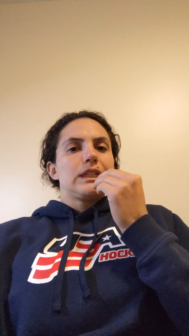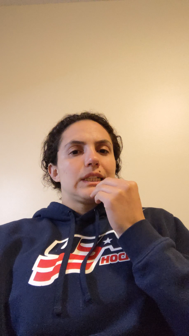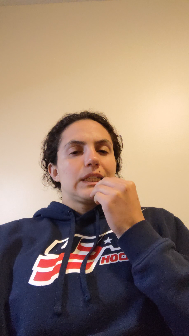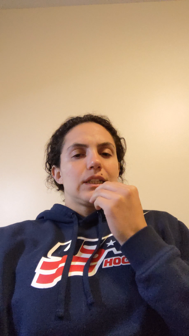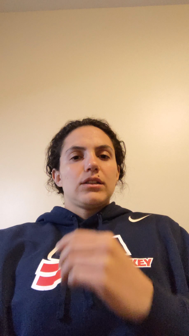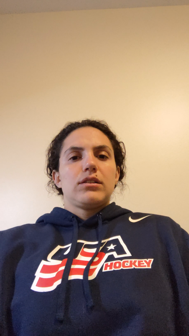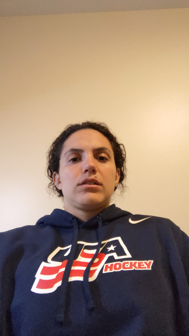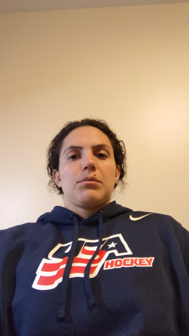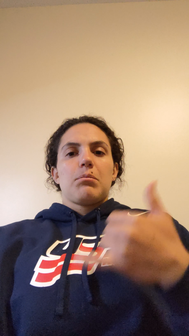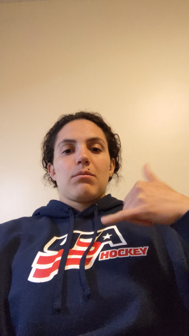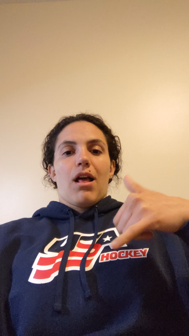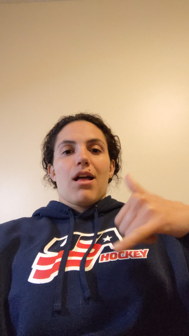play